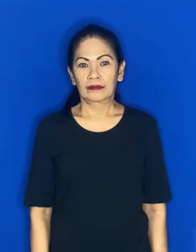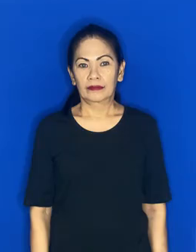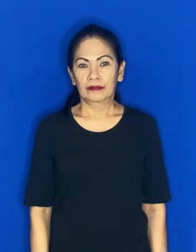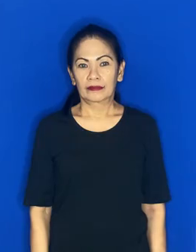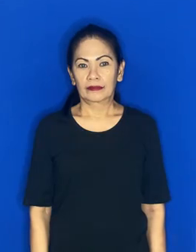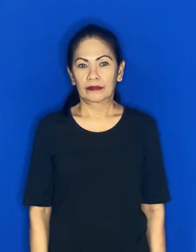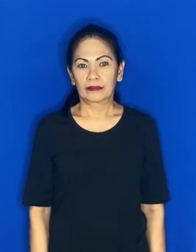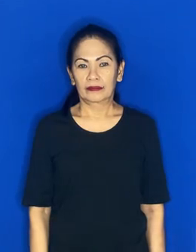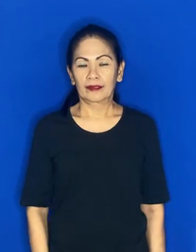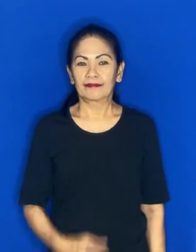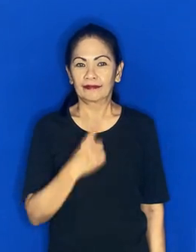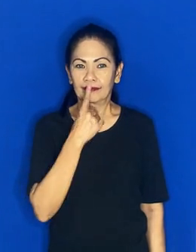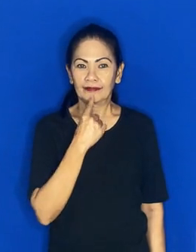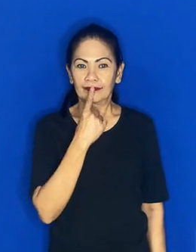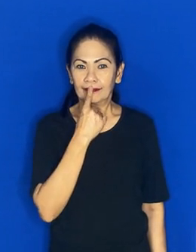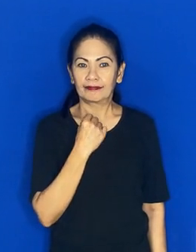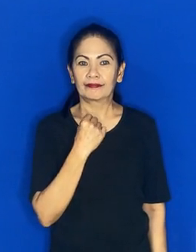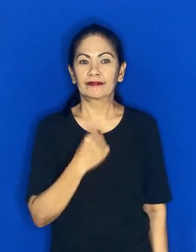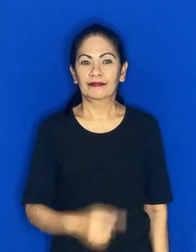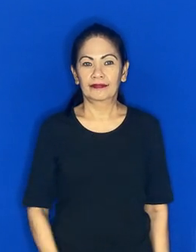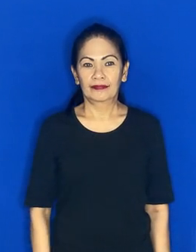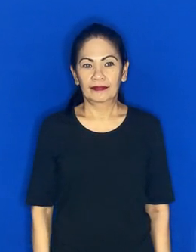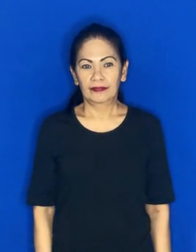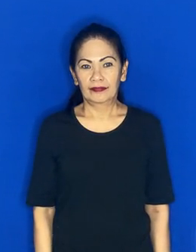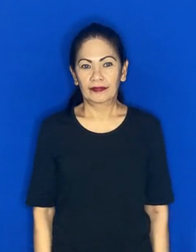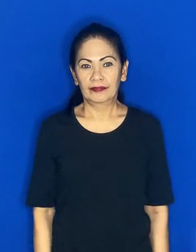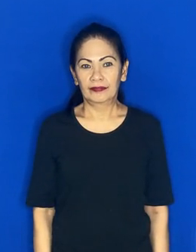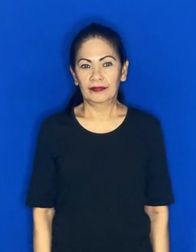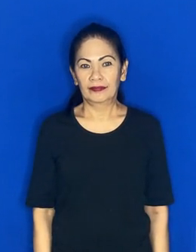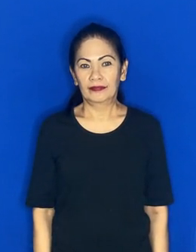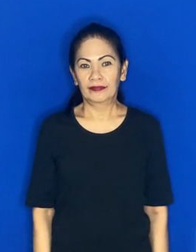red